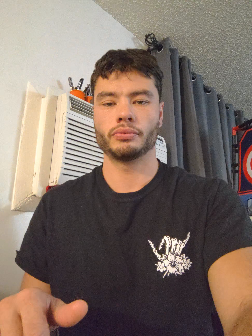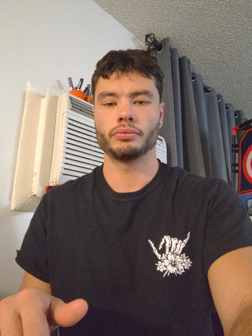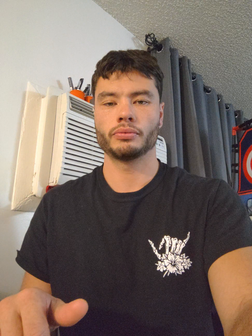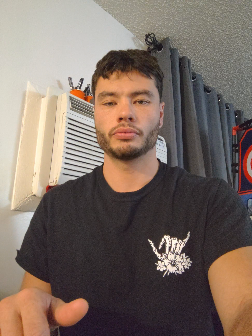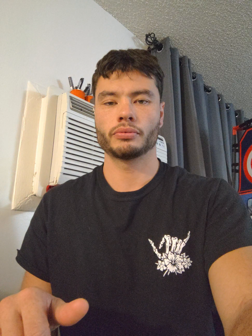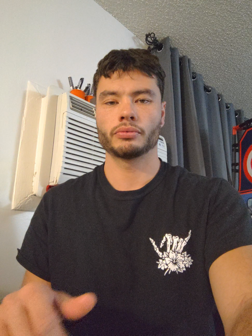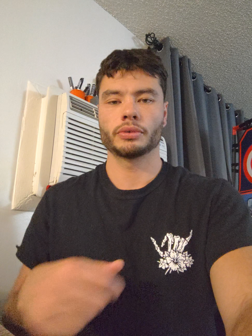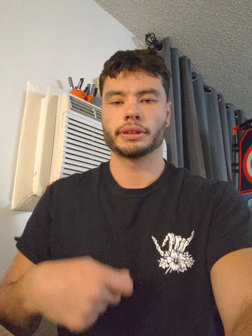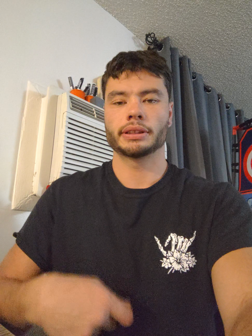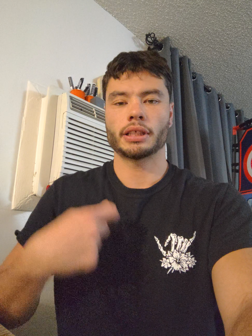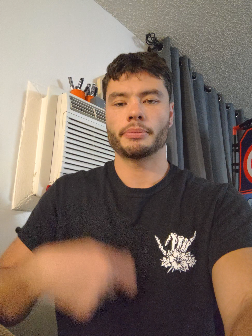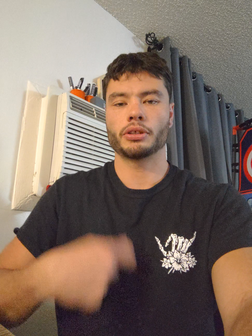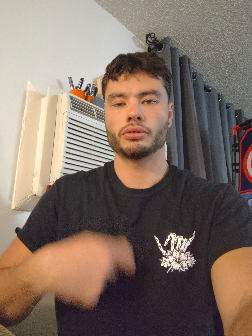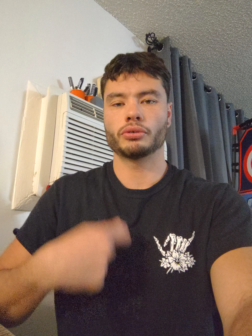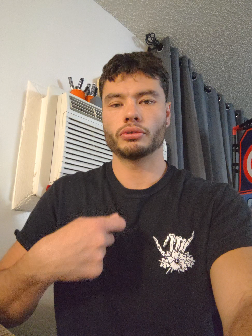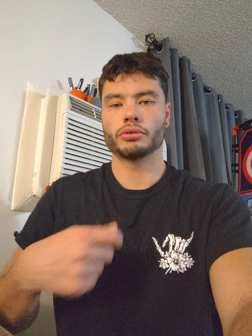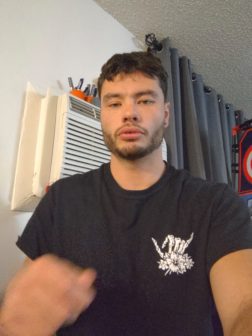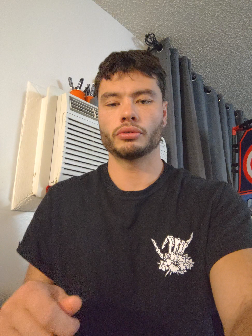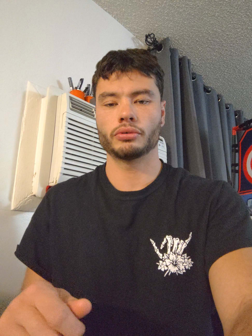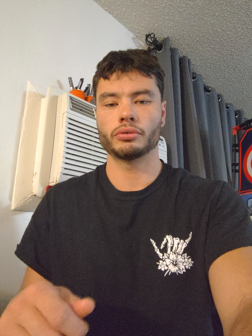zipper